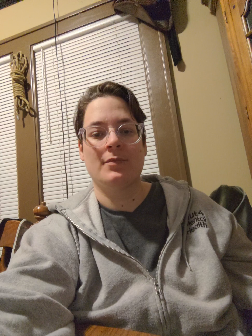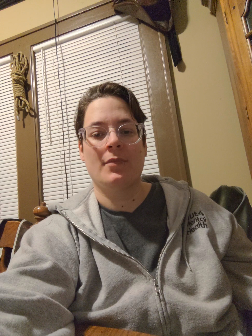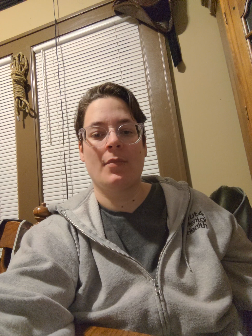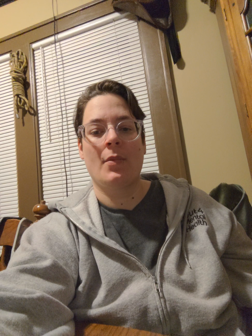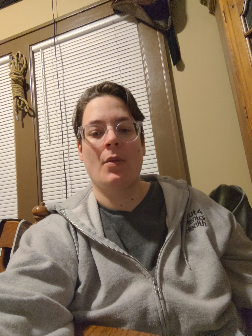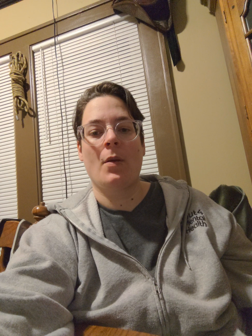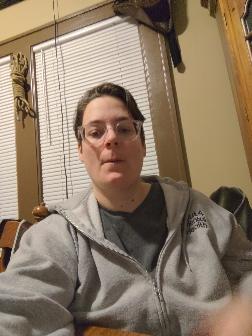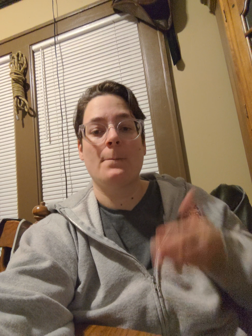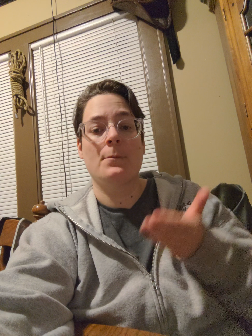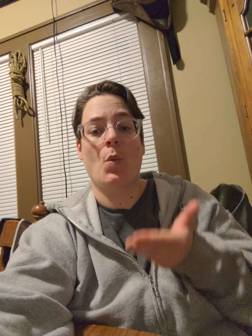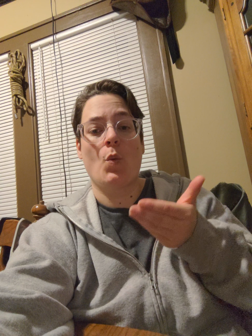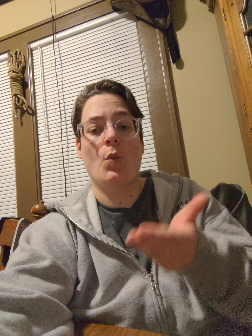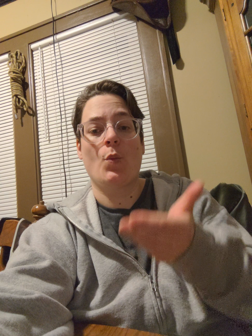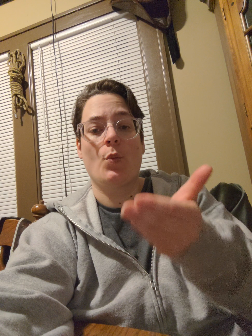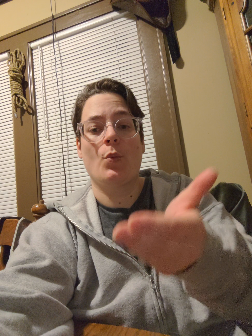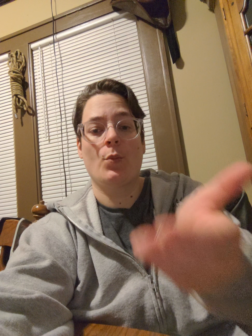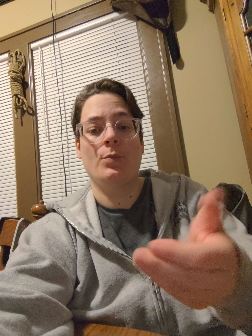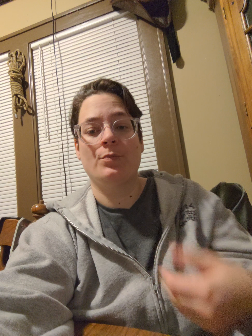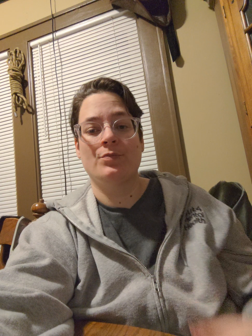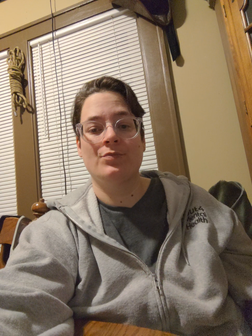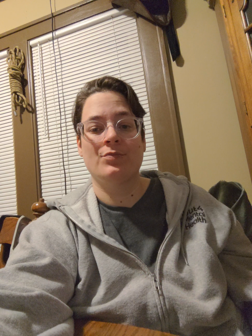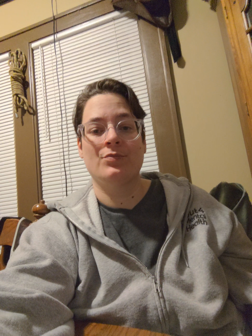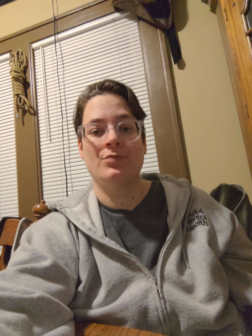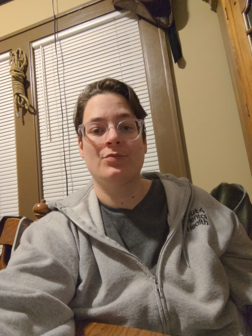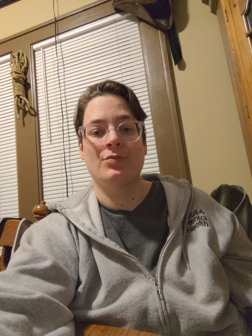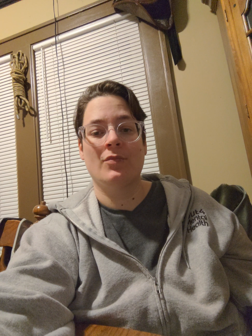boat